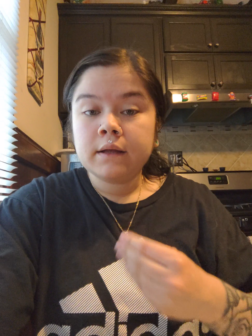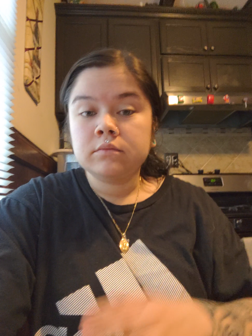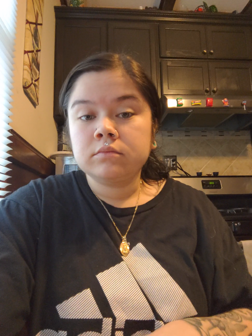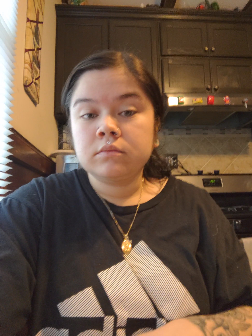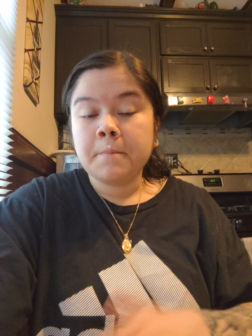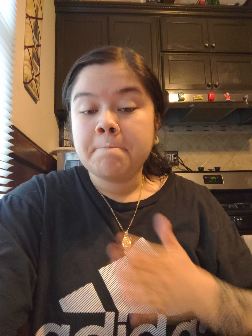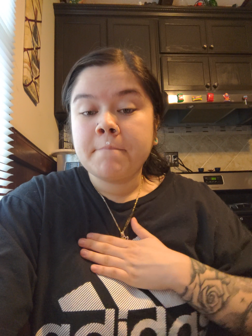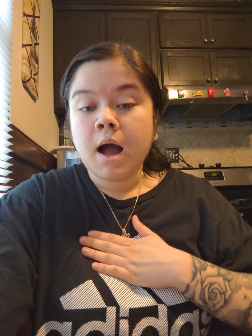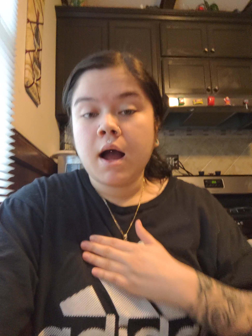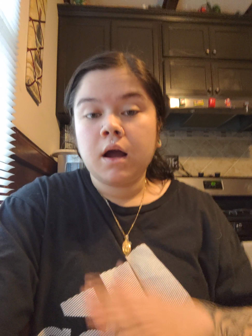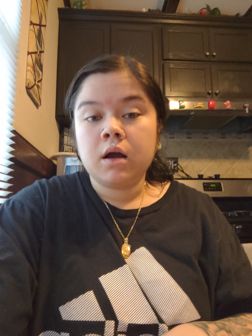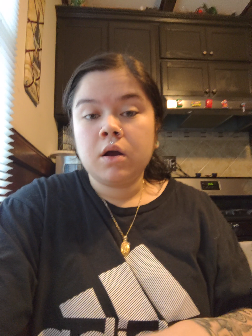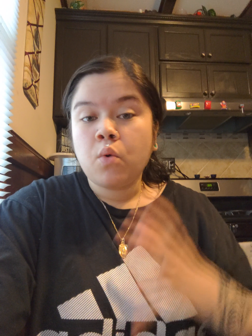my